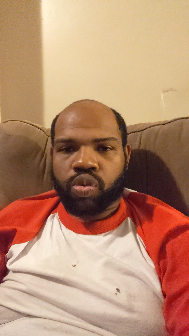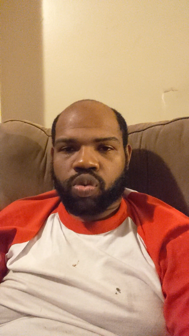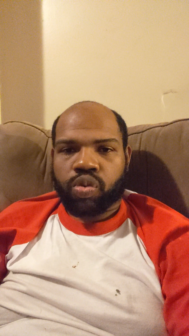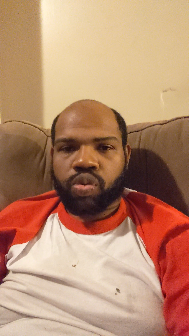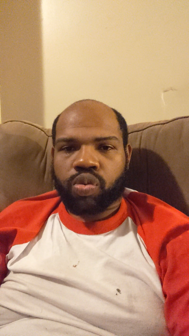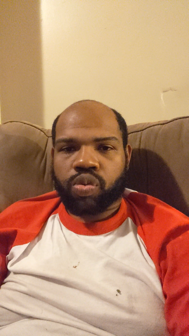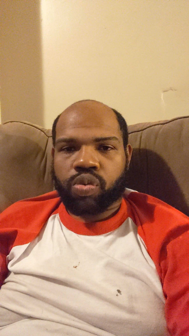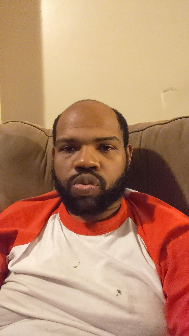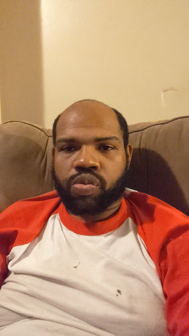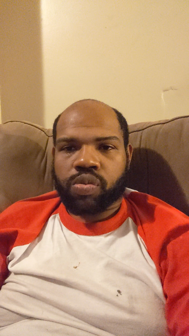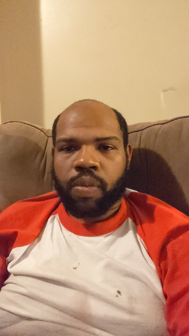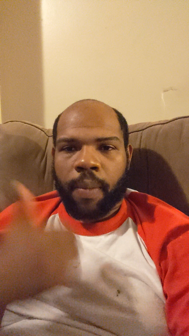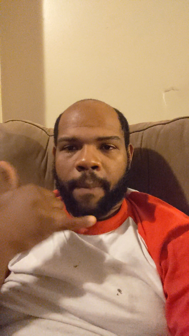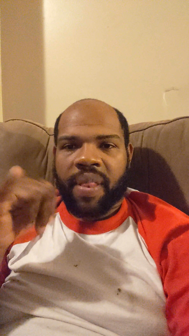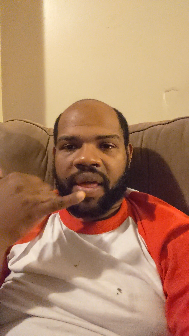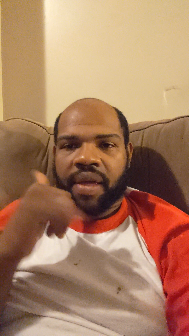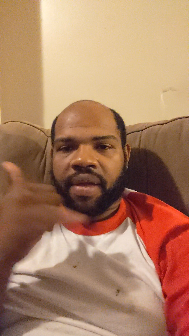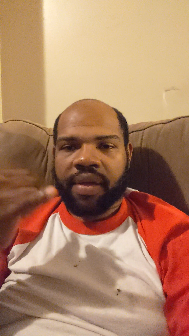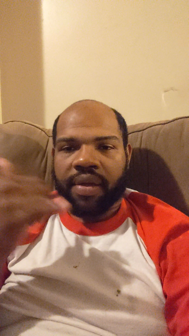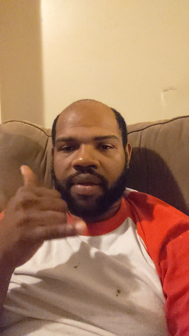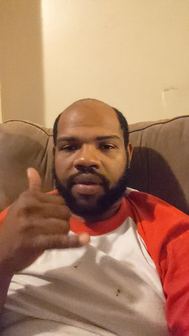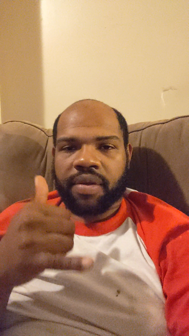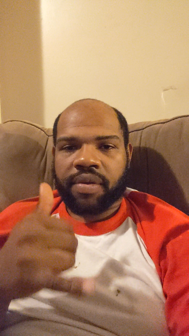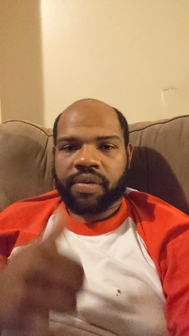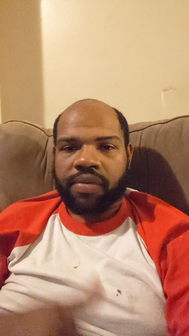play